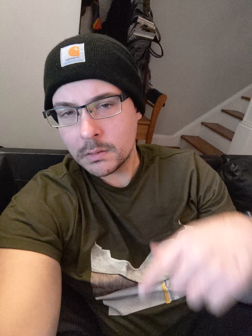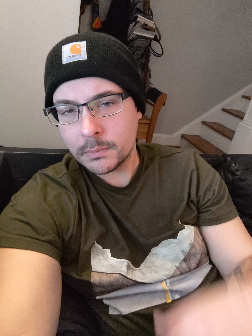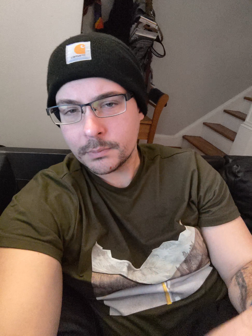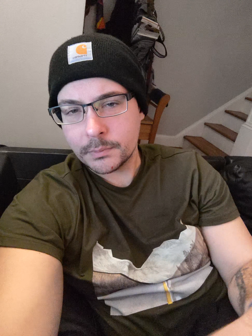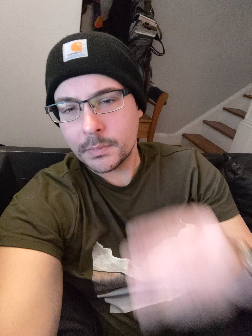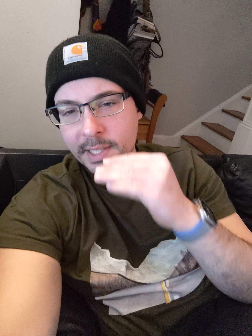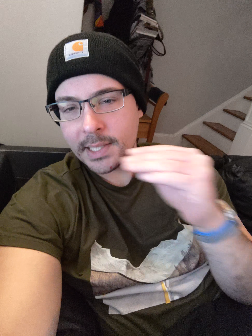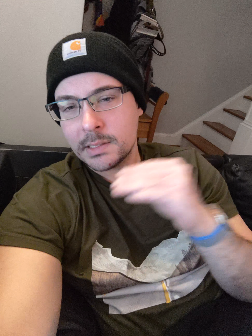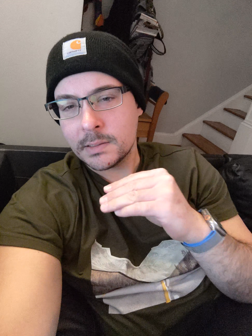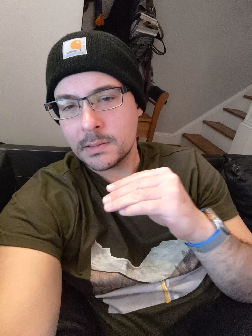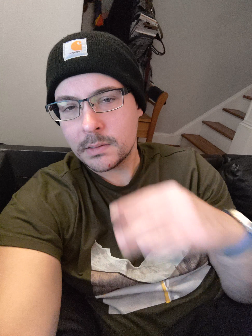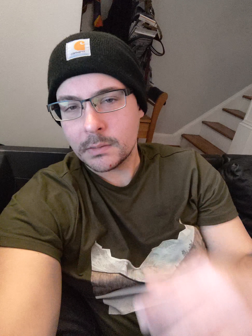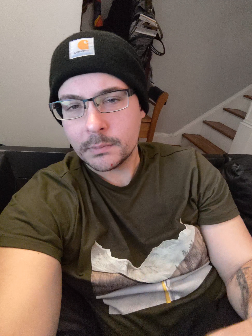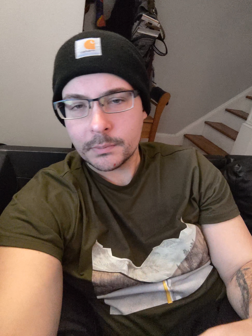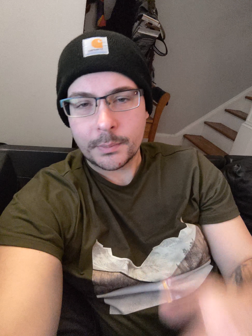kiss